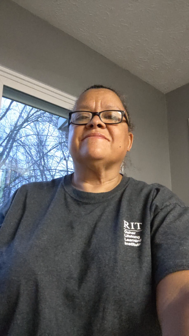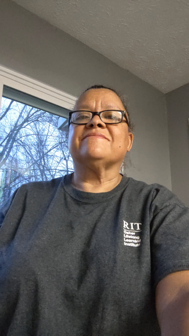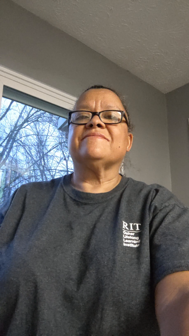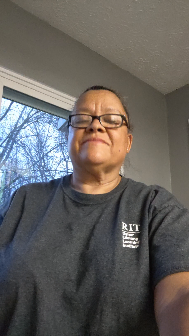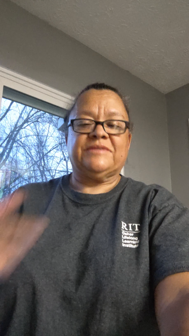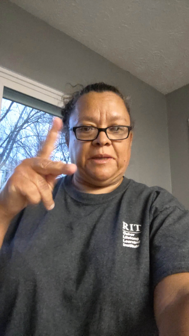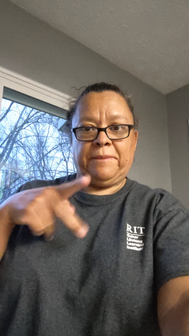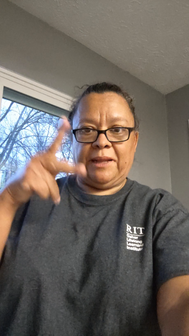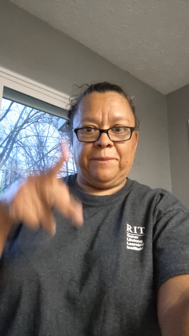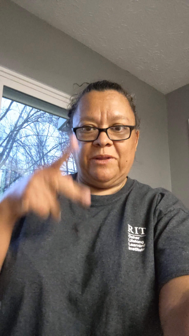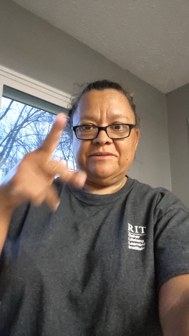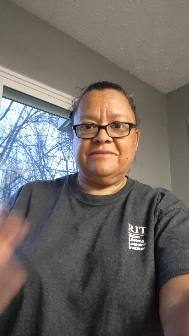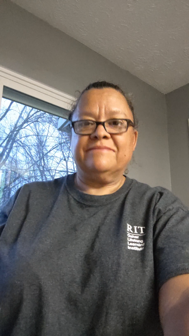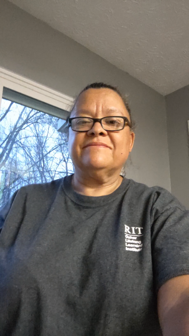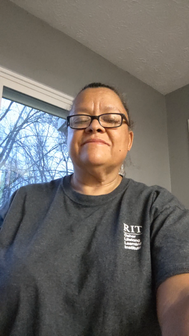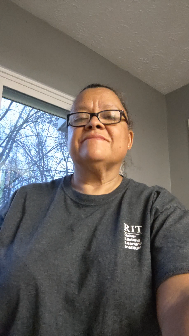people